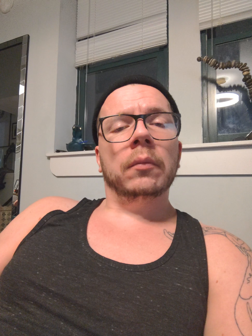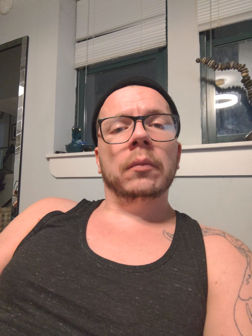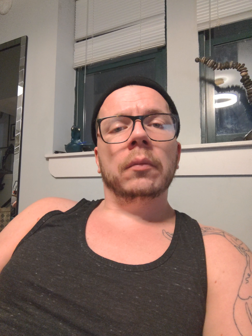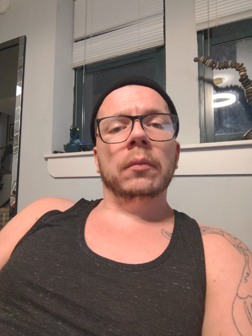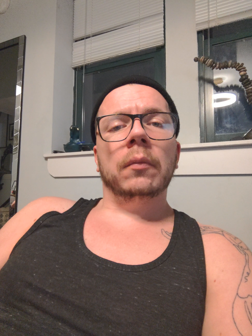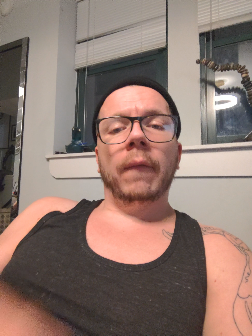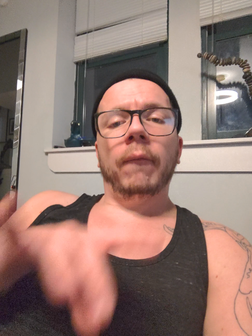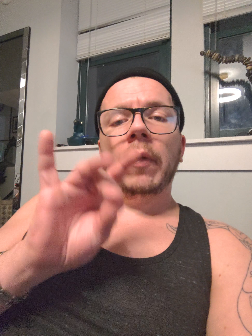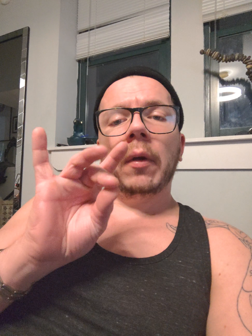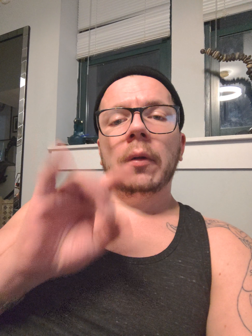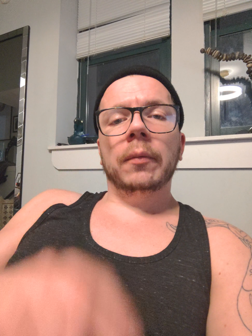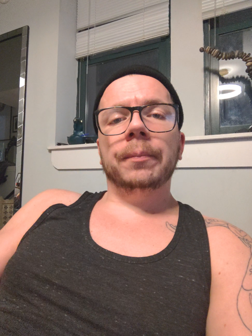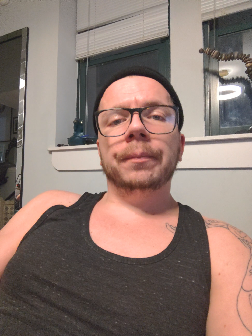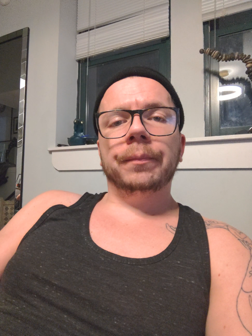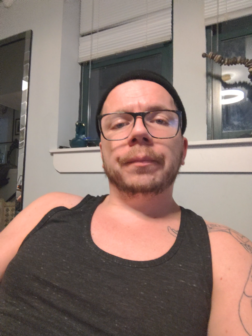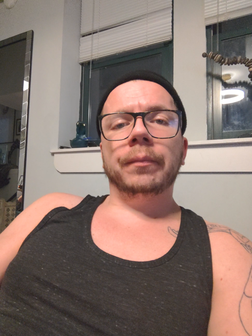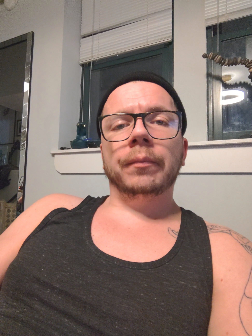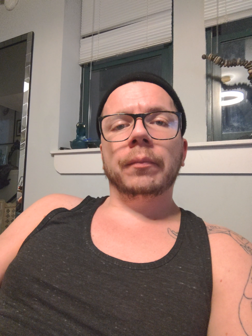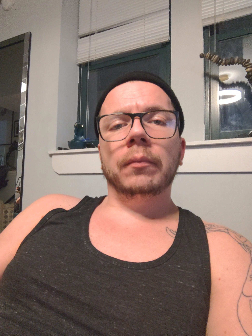find